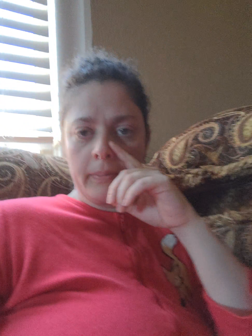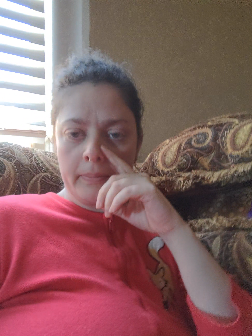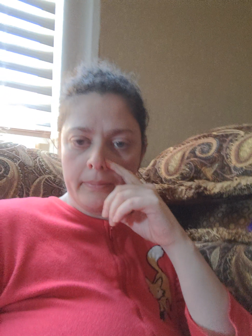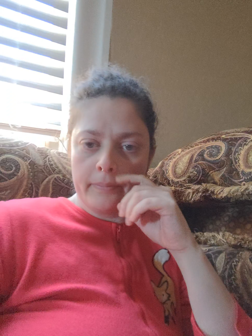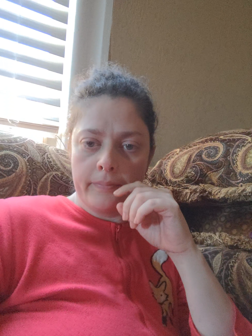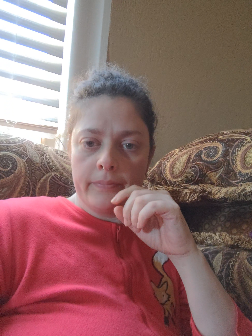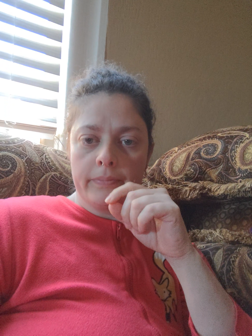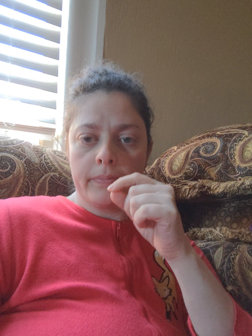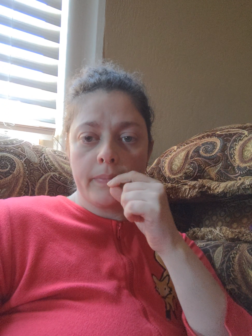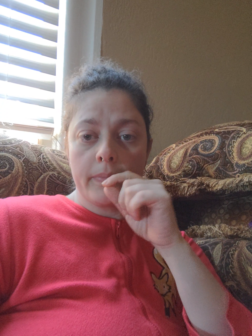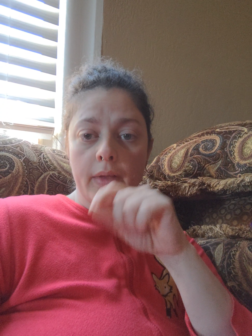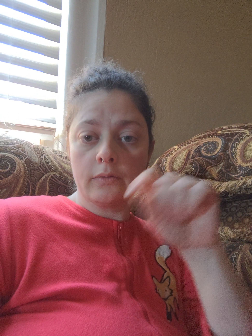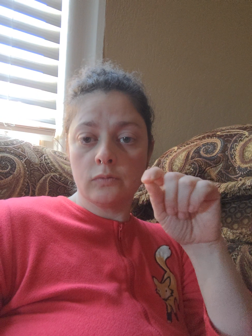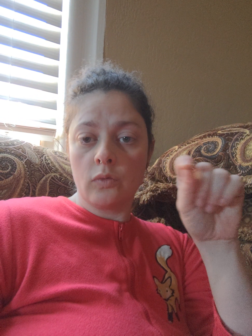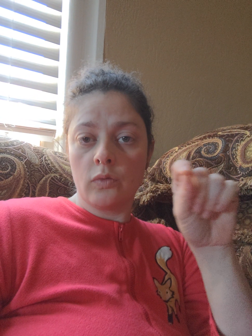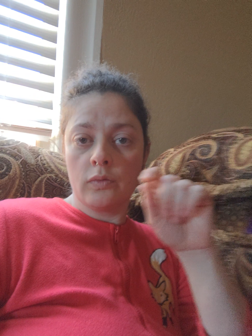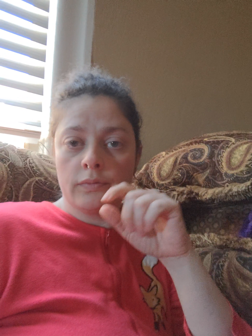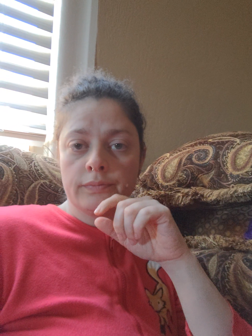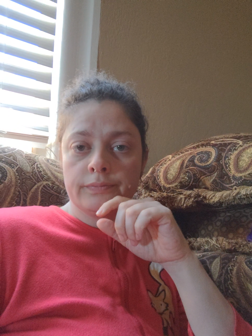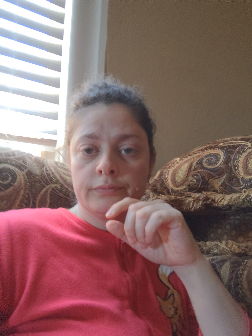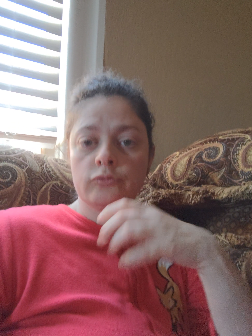pencil